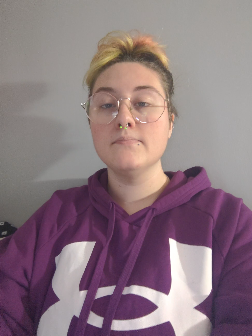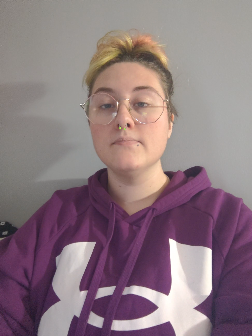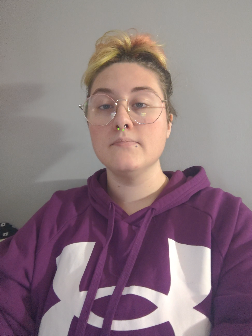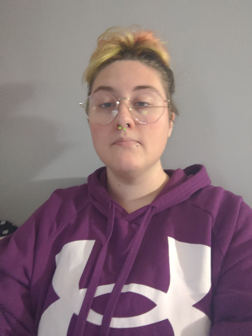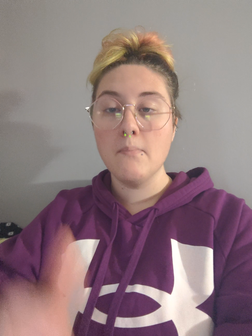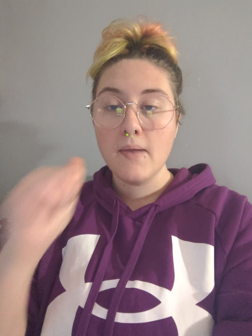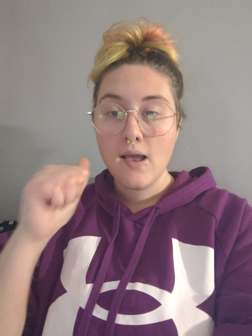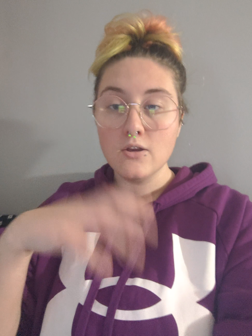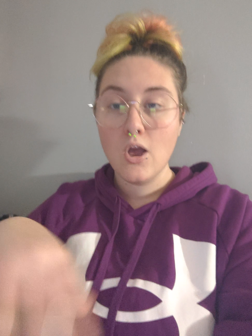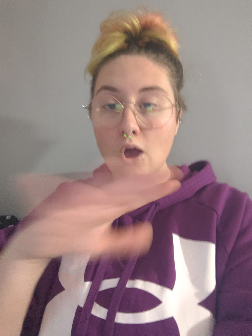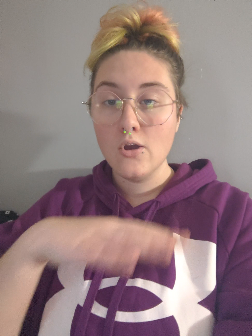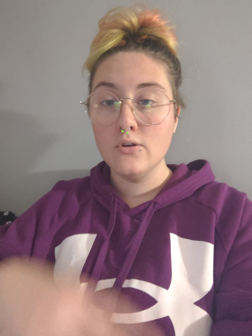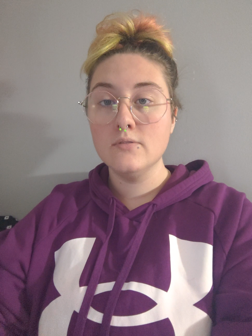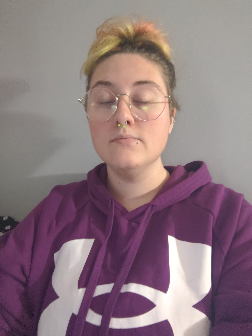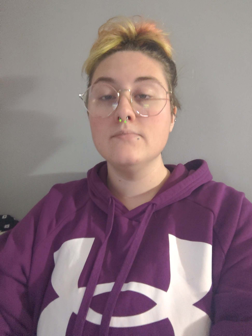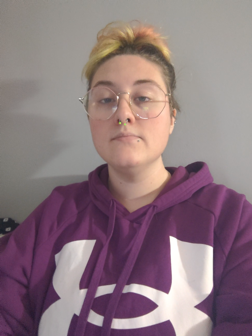backyard